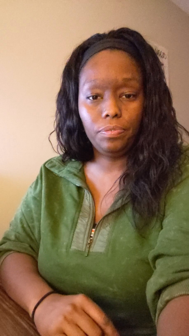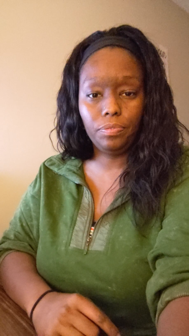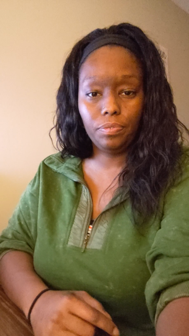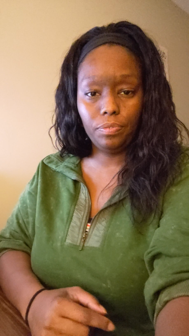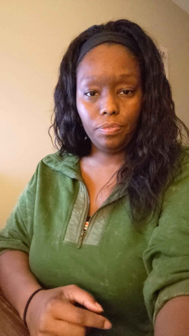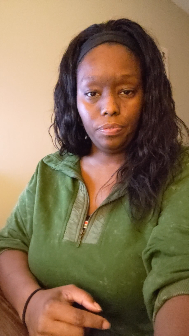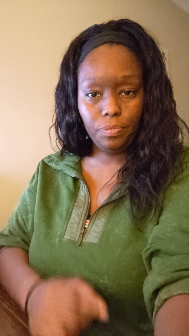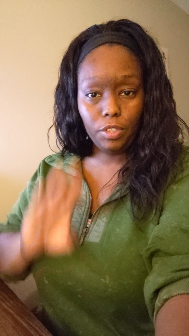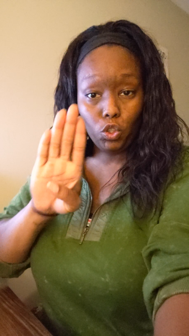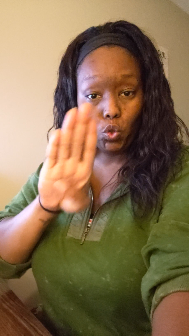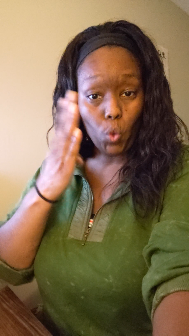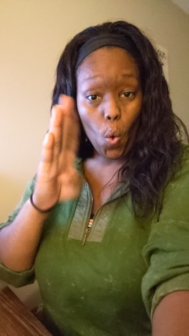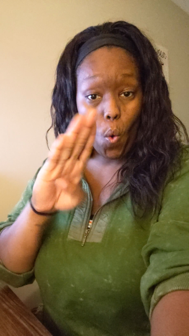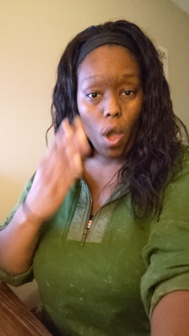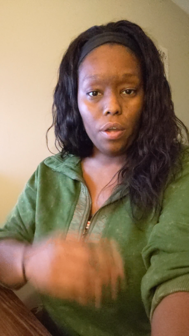door